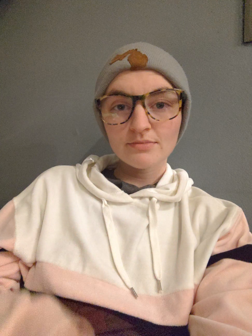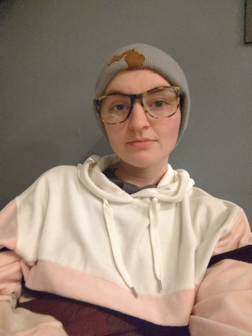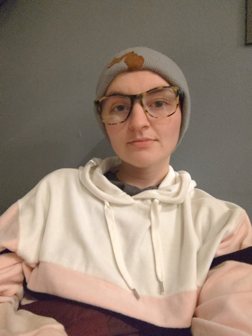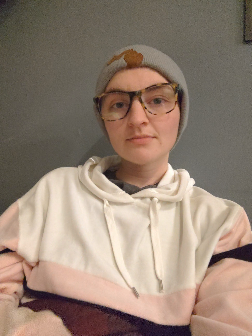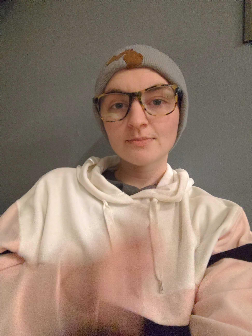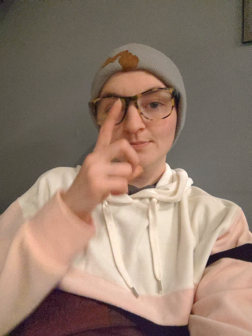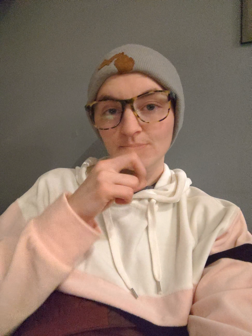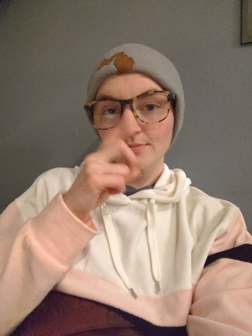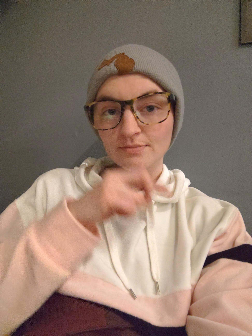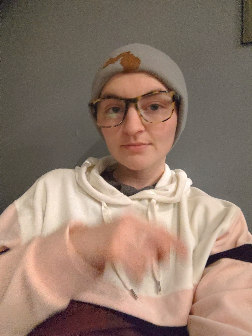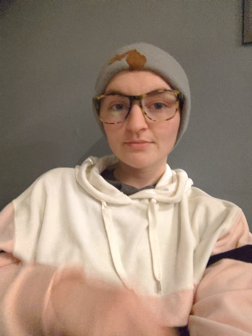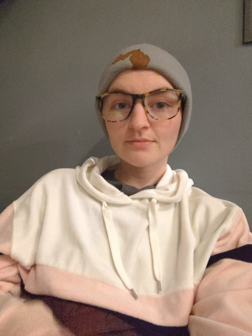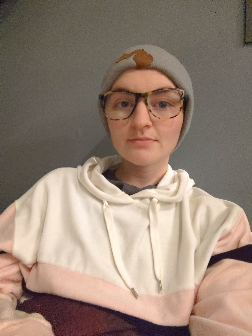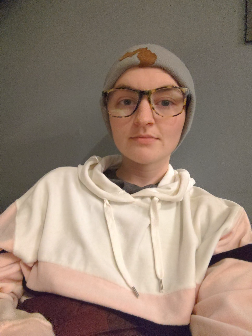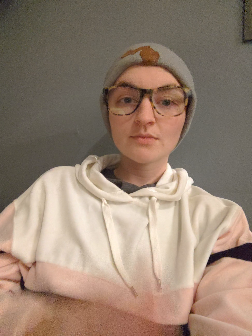mouse